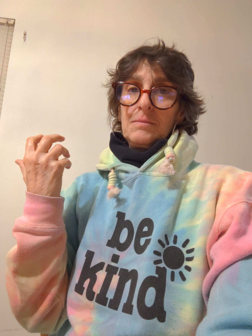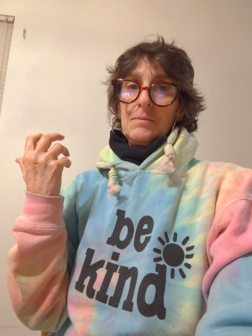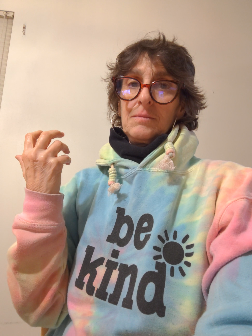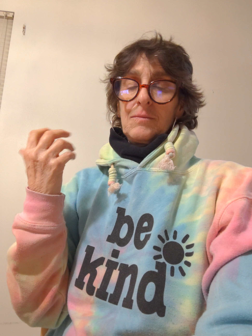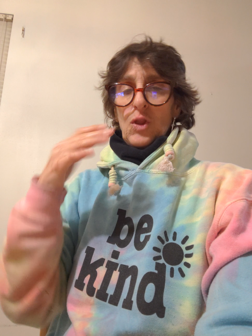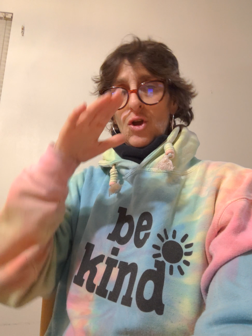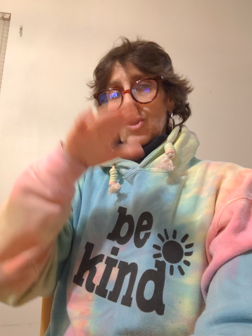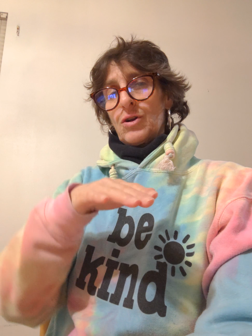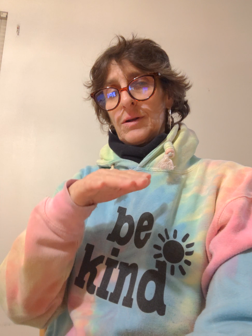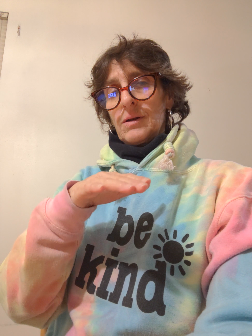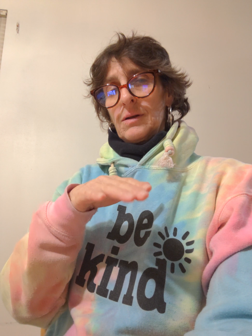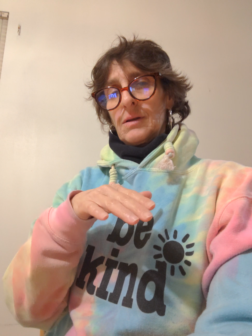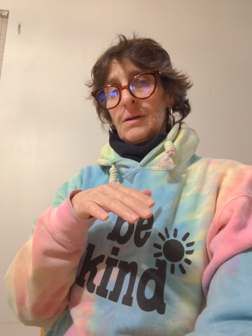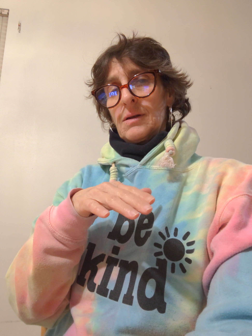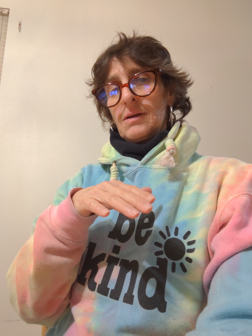on